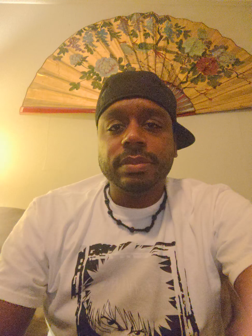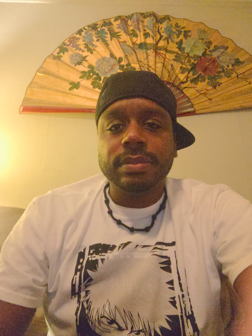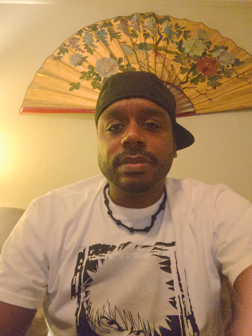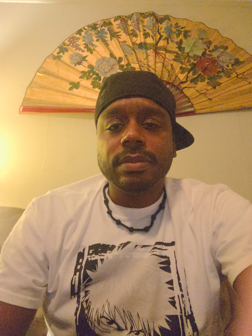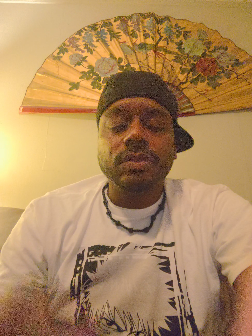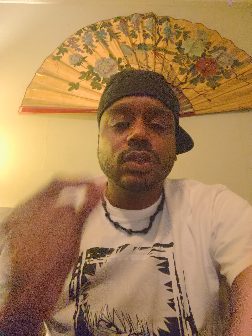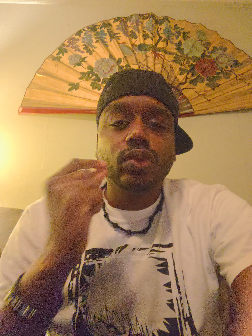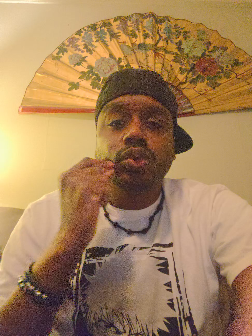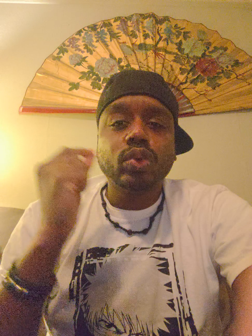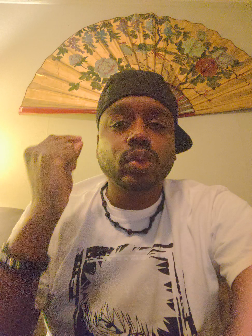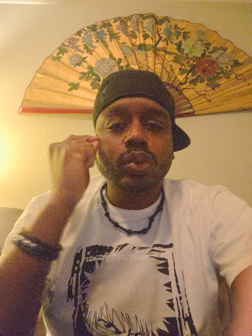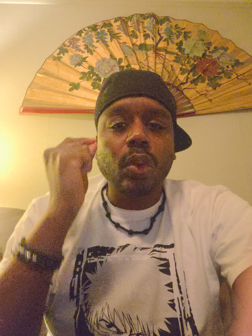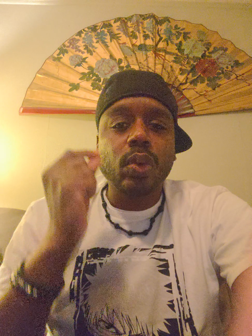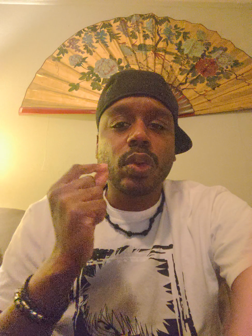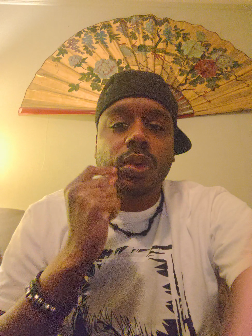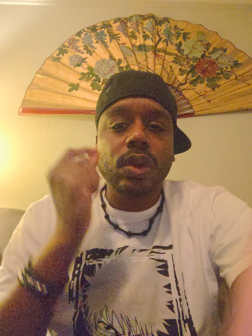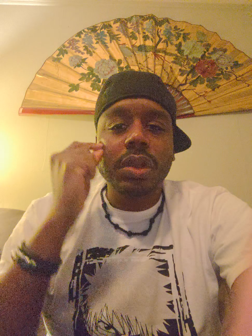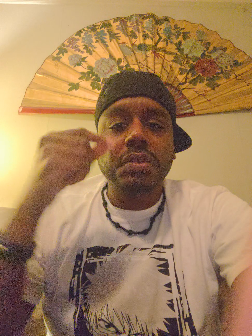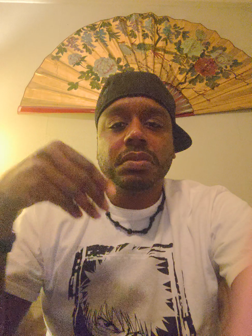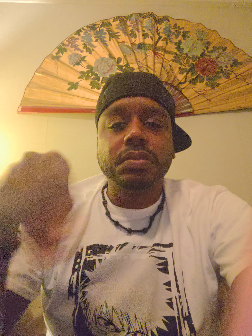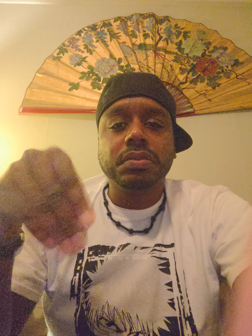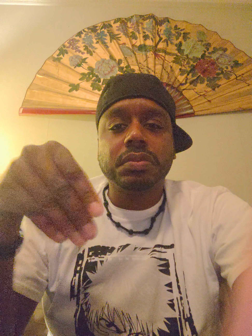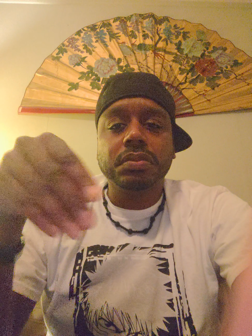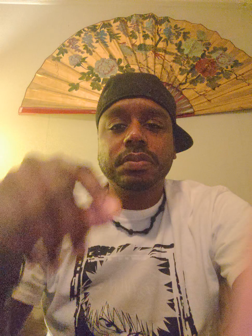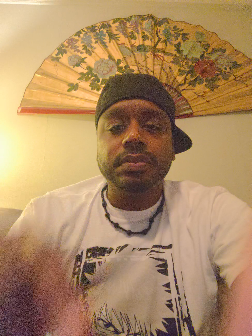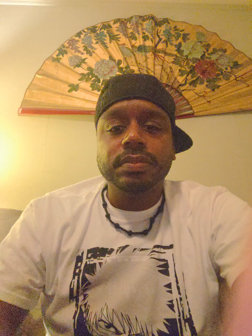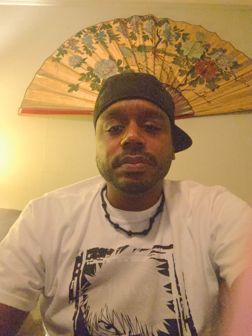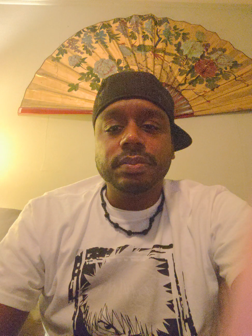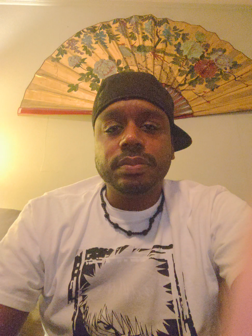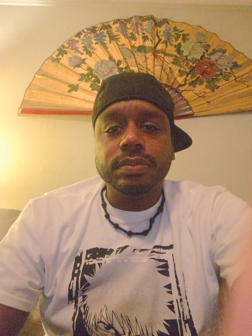store